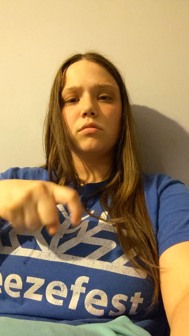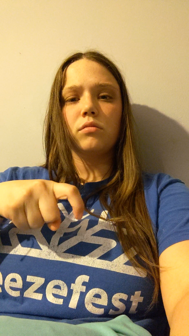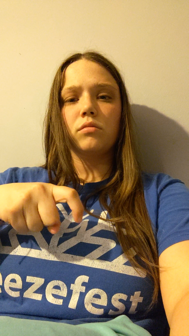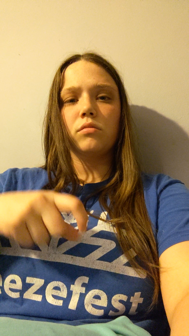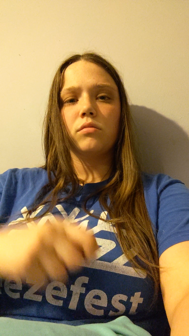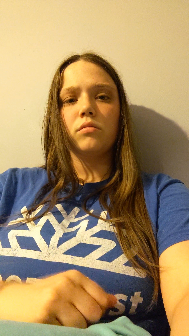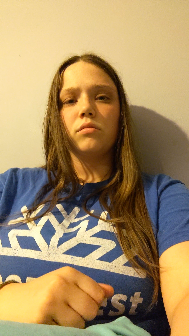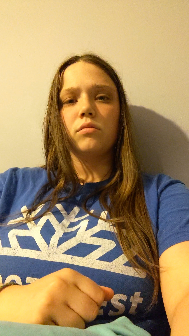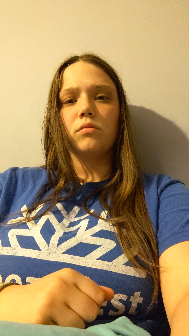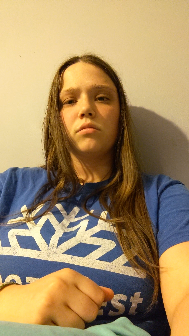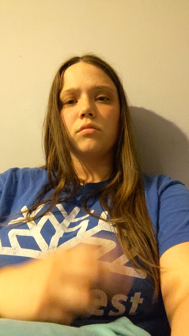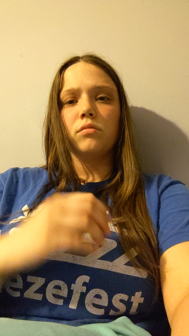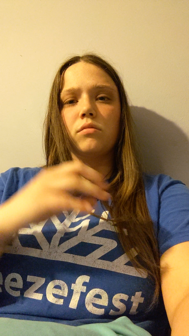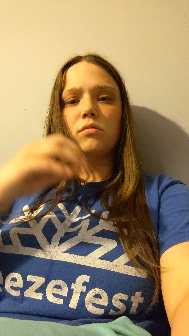bubbles